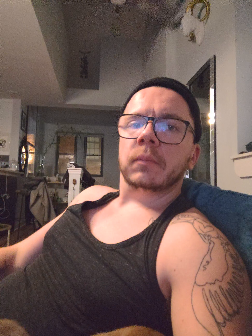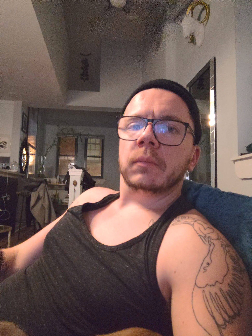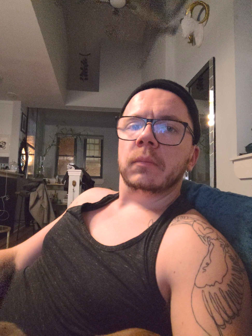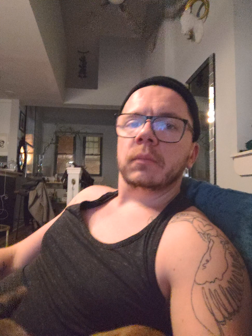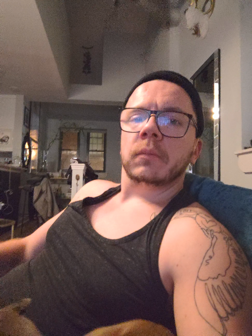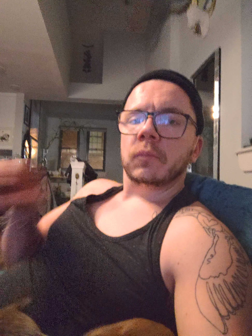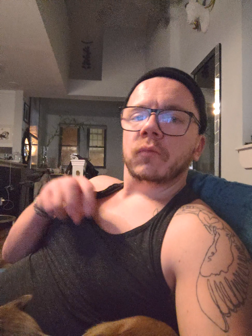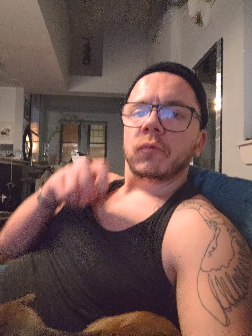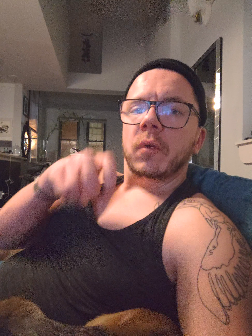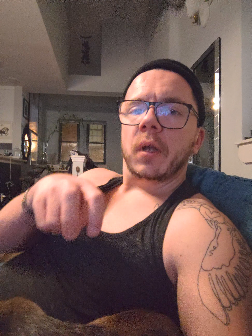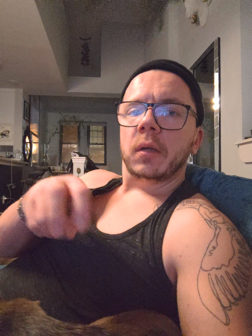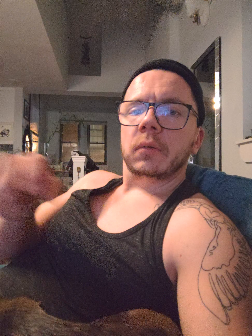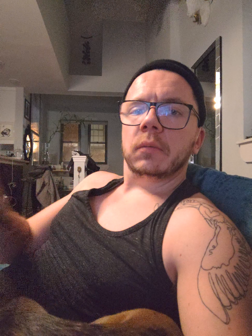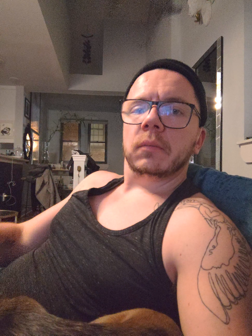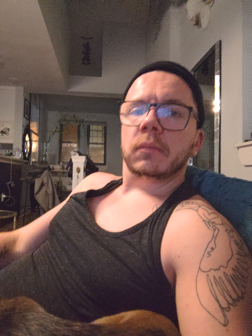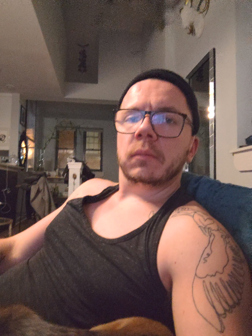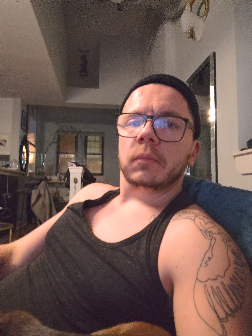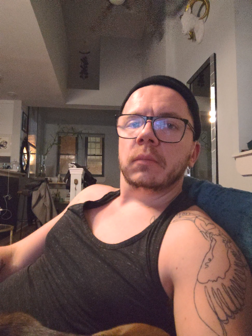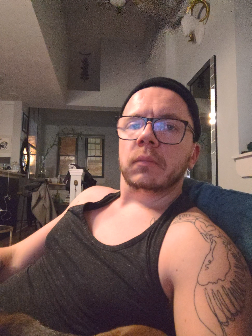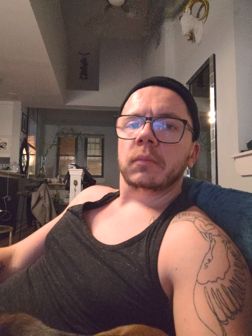ride